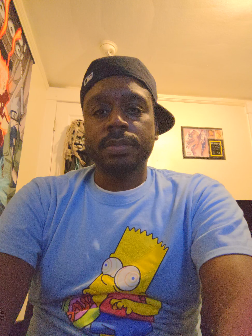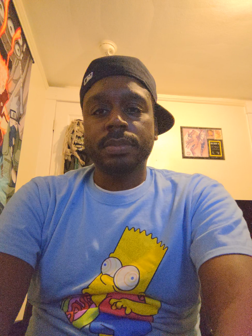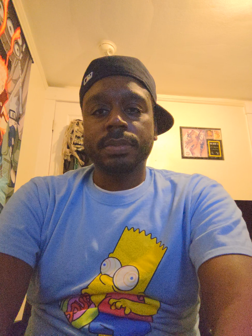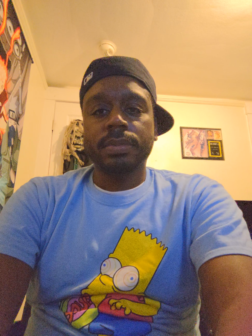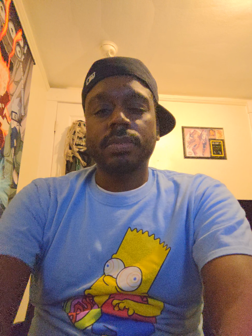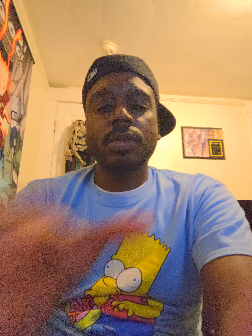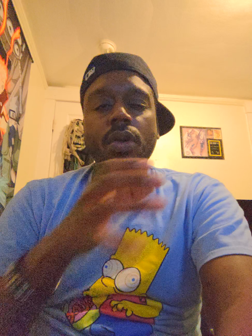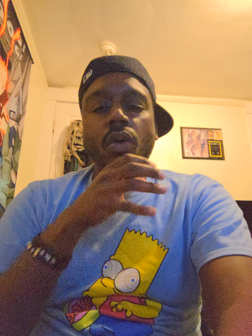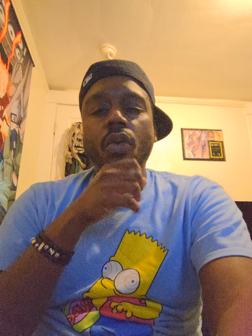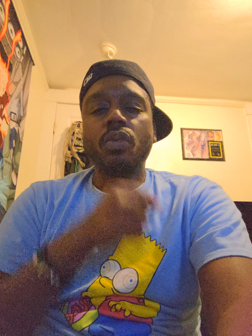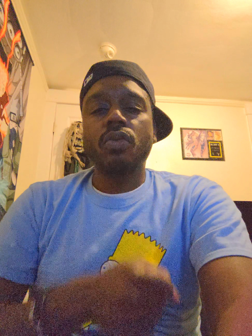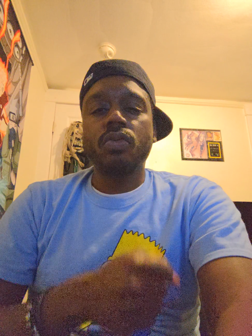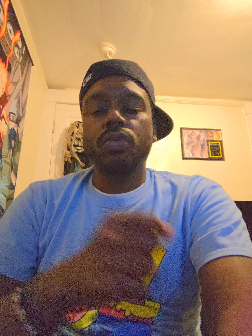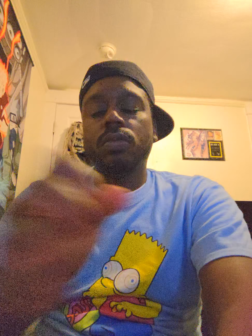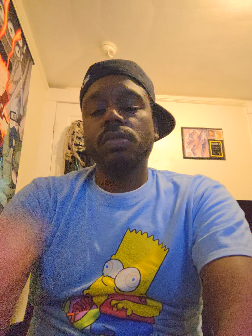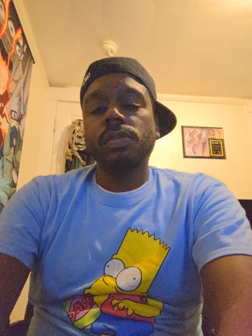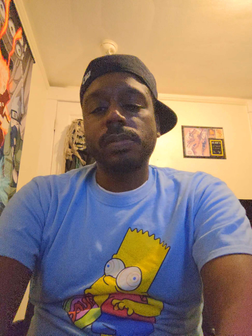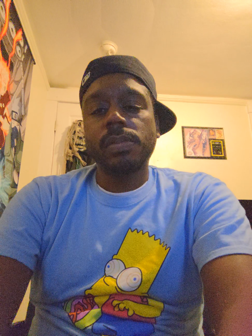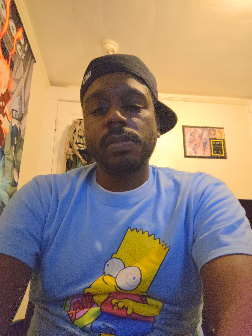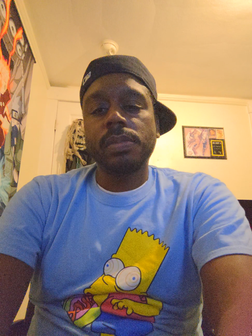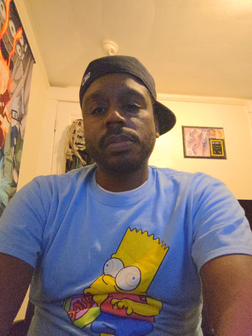old